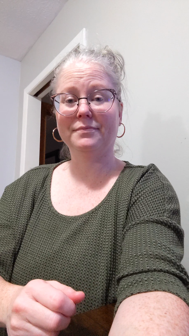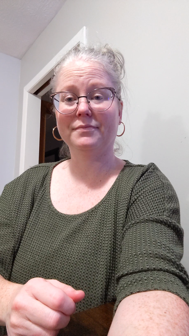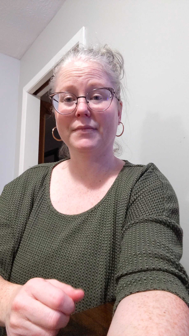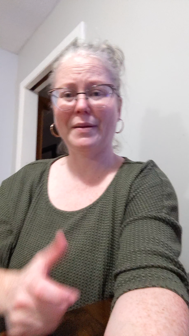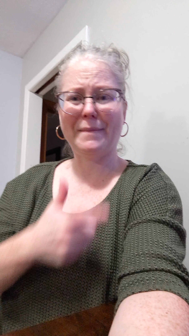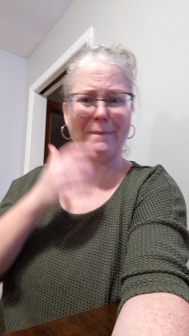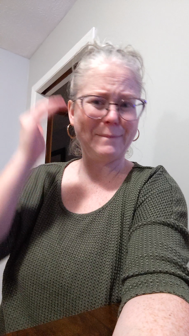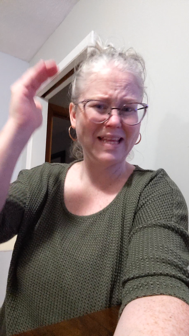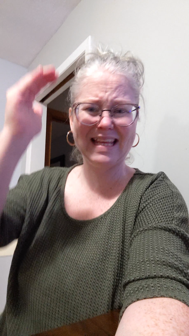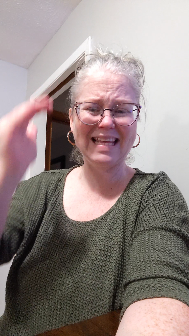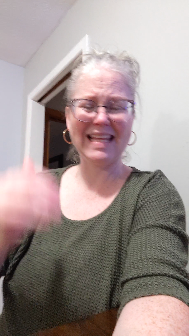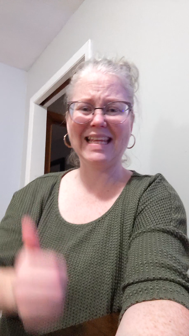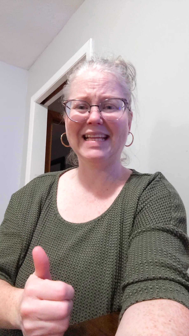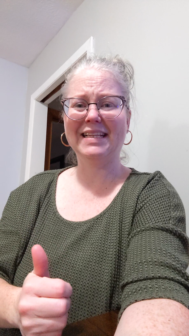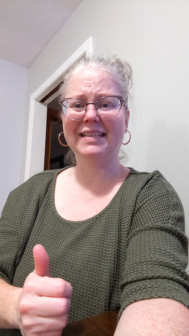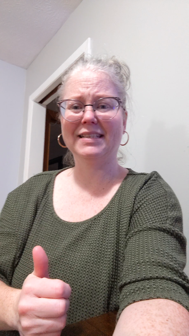big